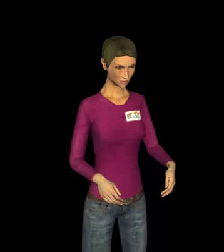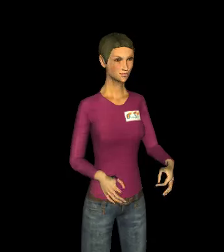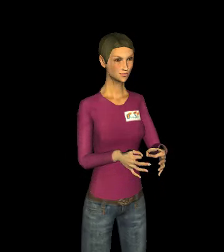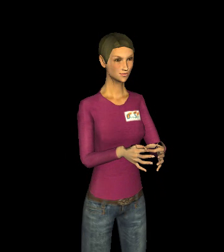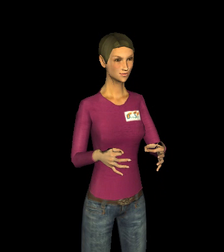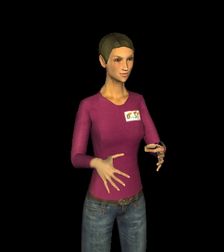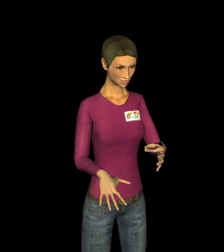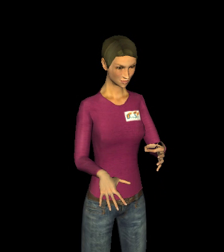نتائج